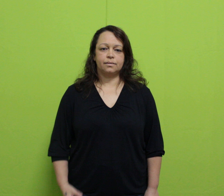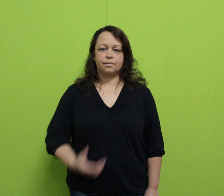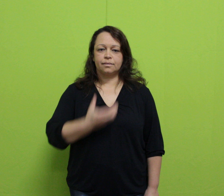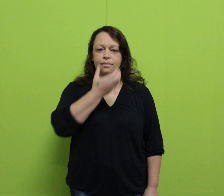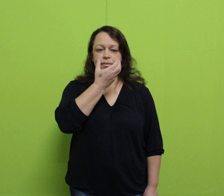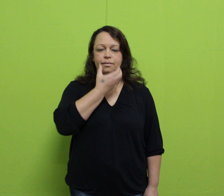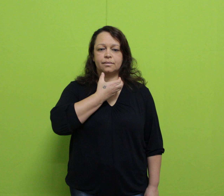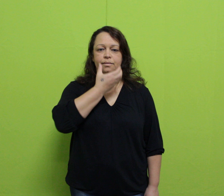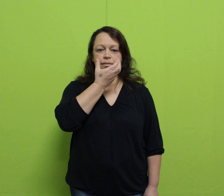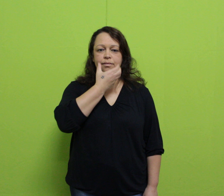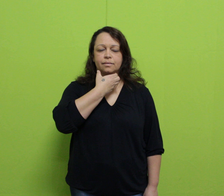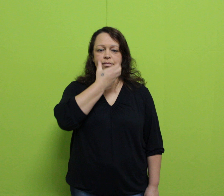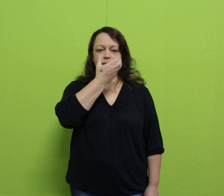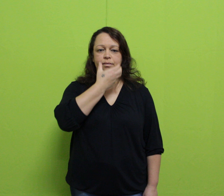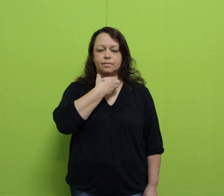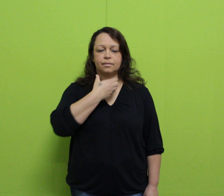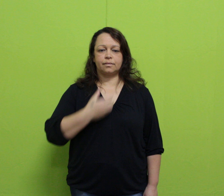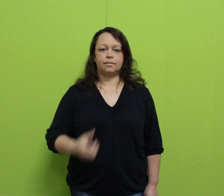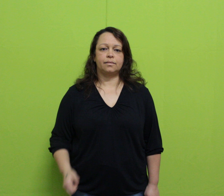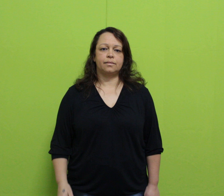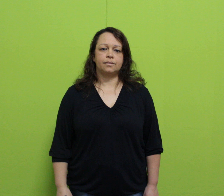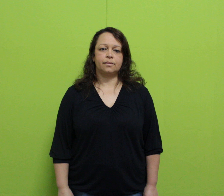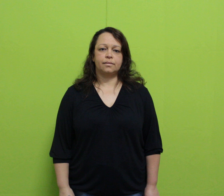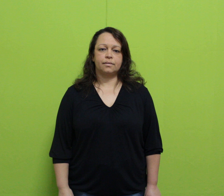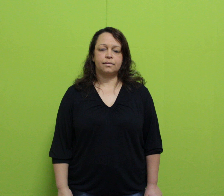maçã